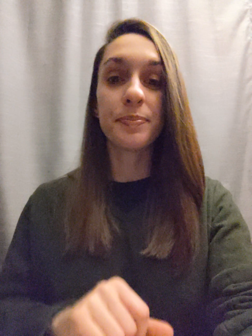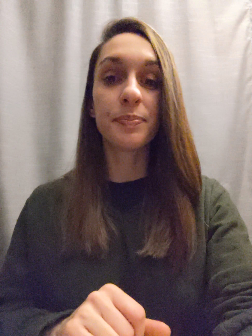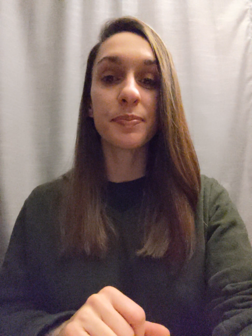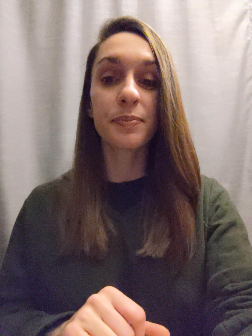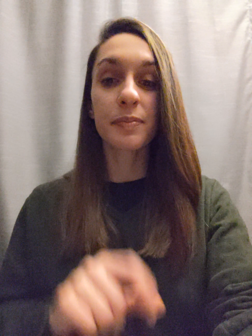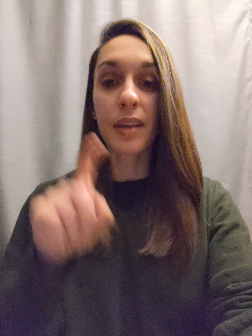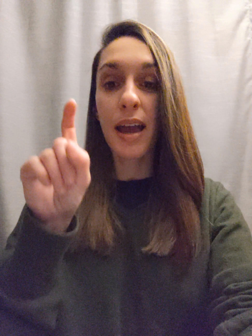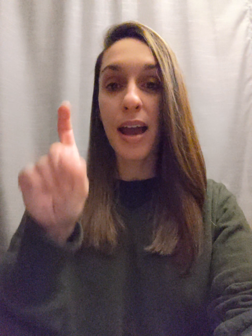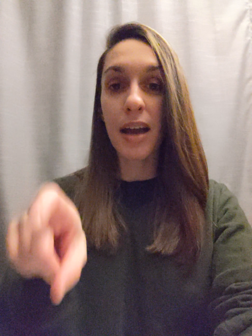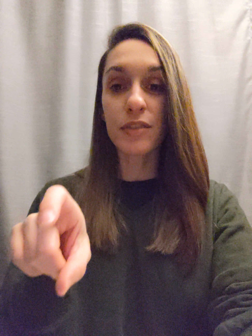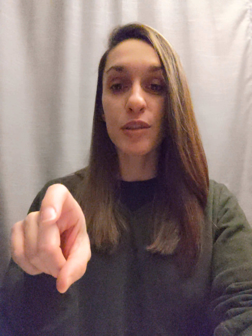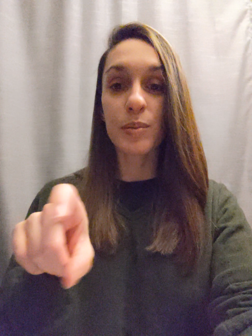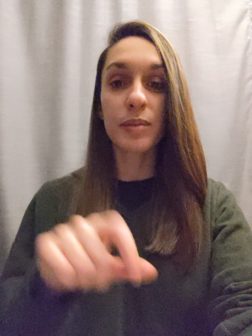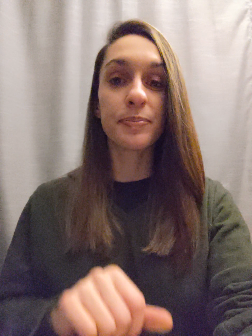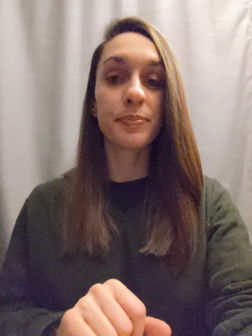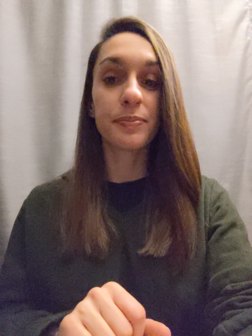have to